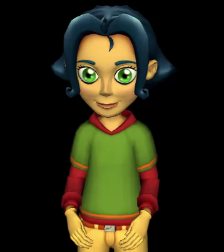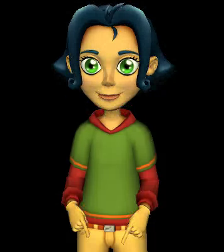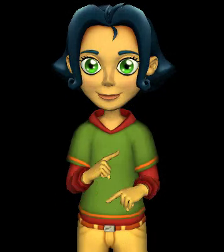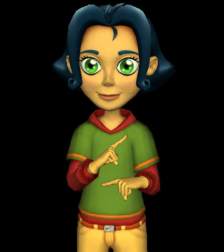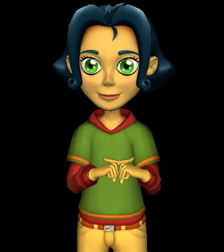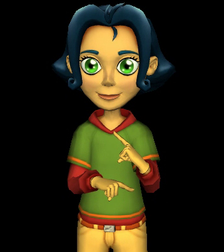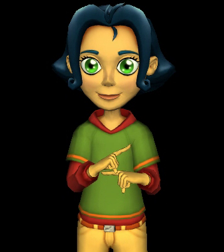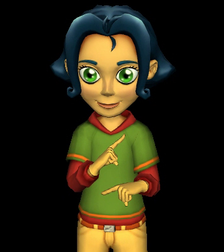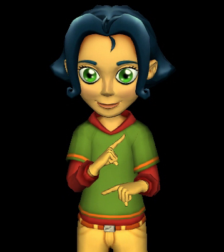هدايا